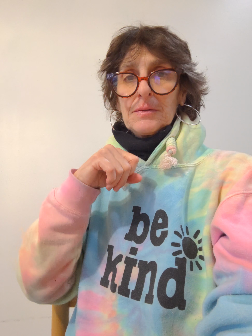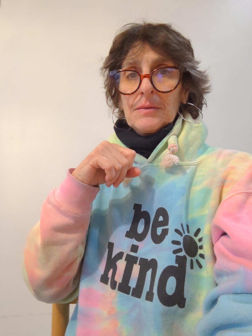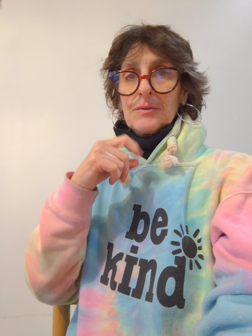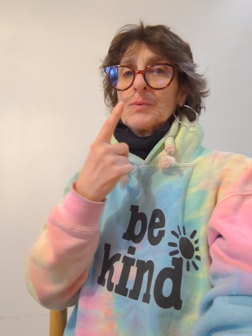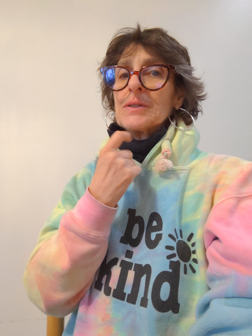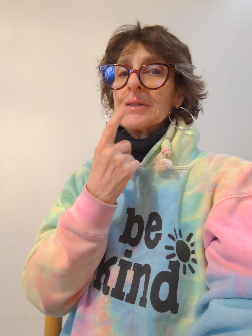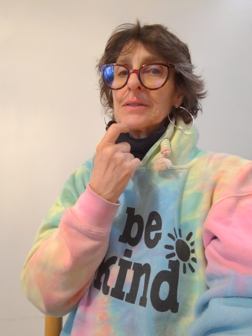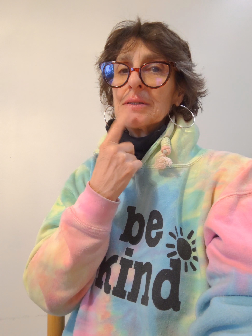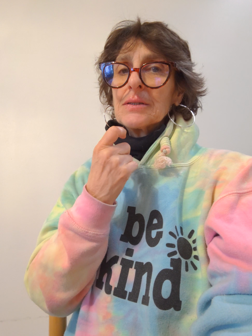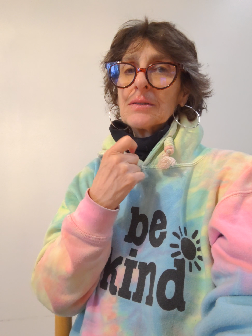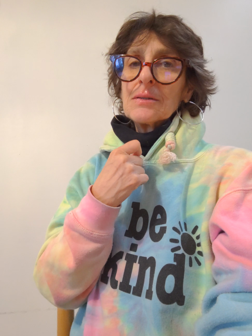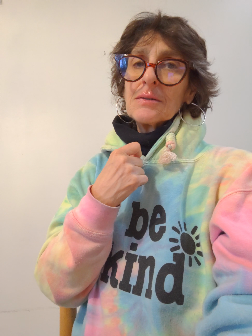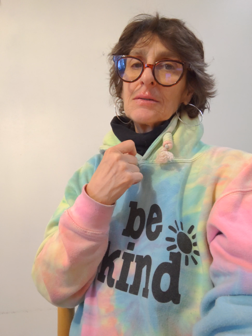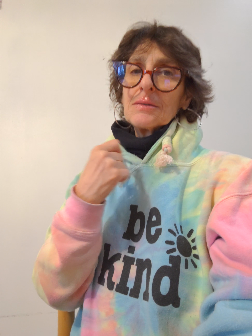red